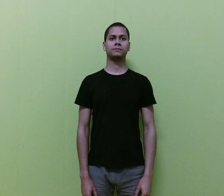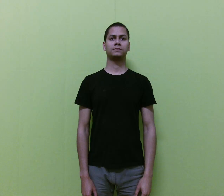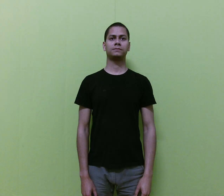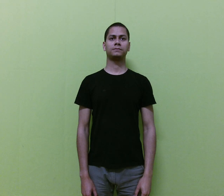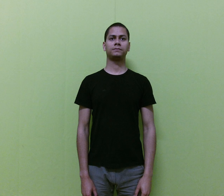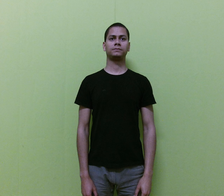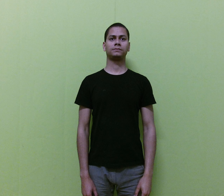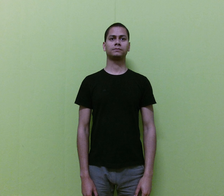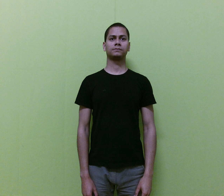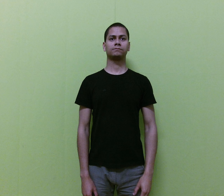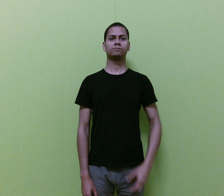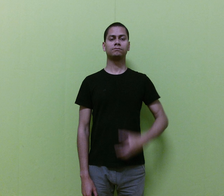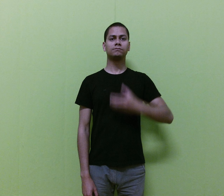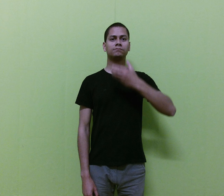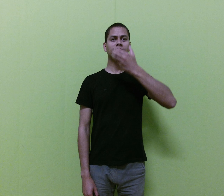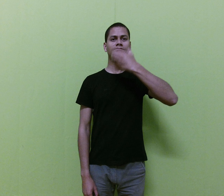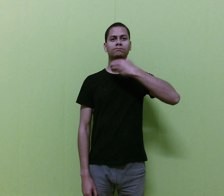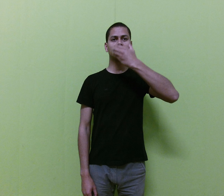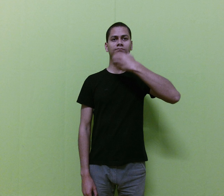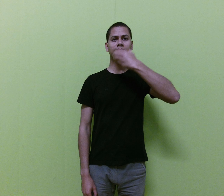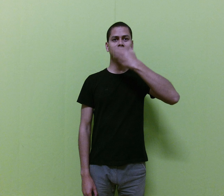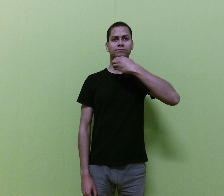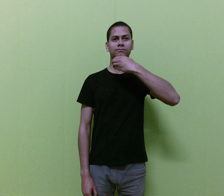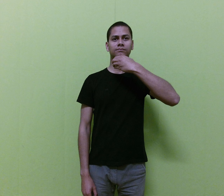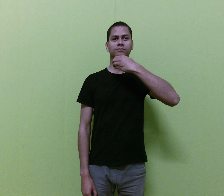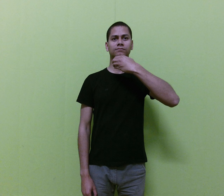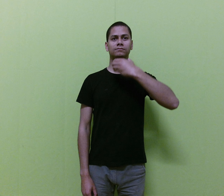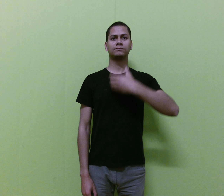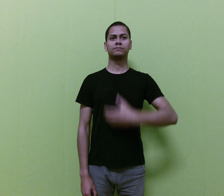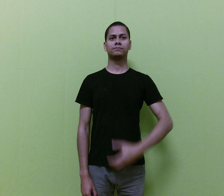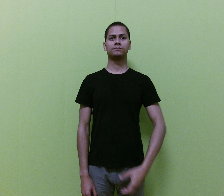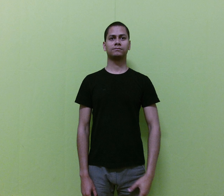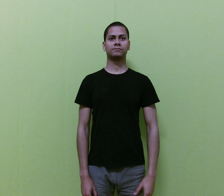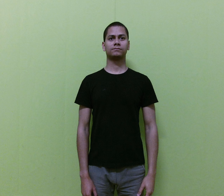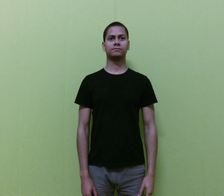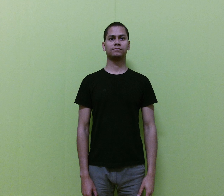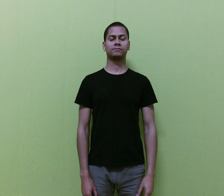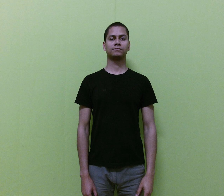maçã